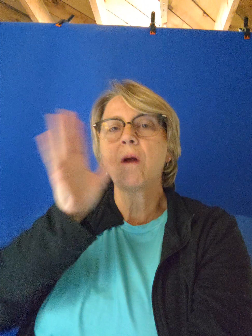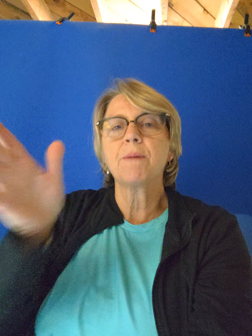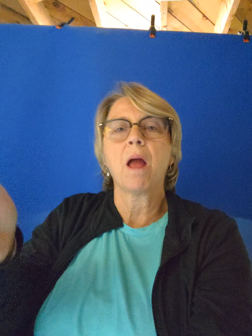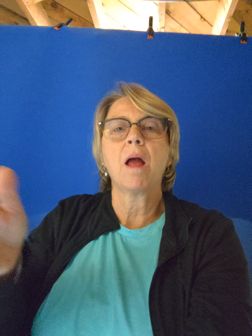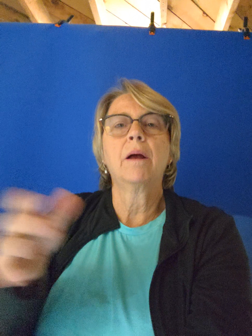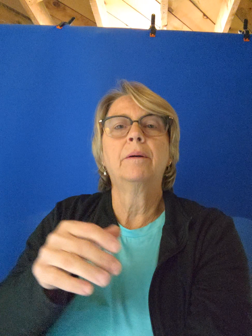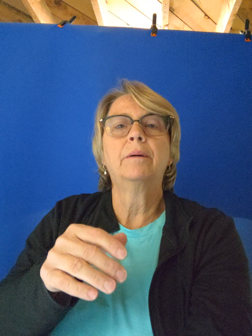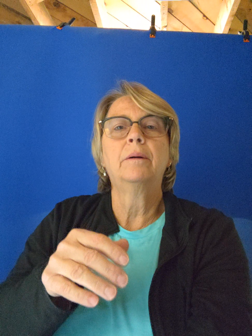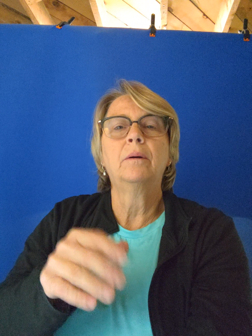grandma